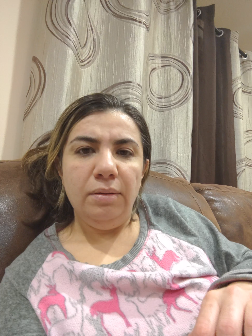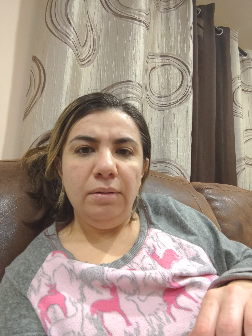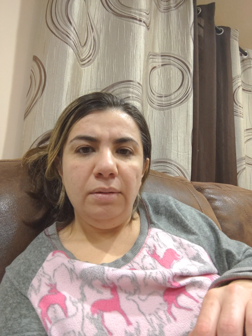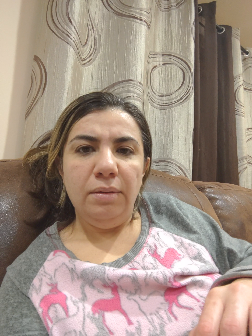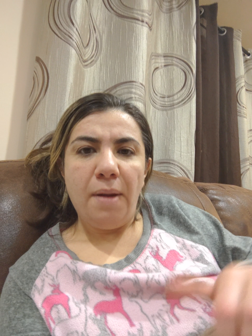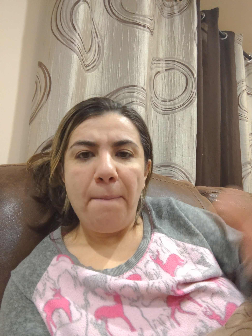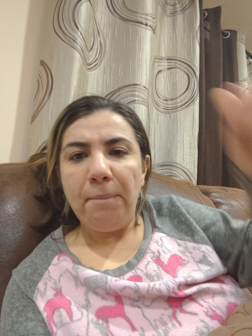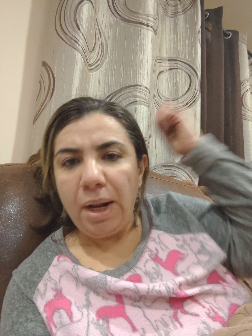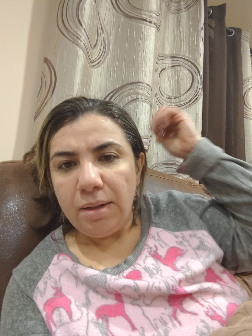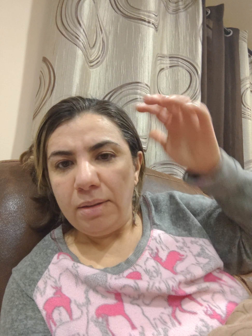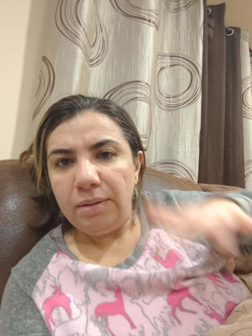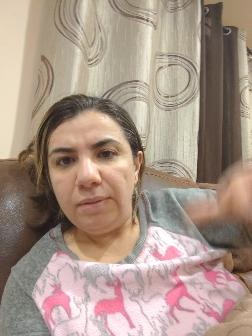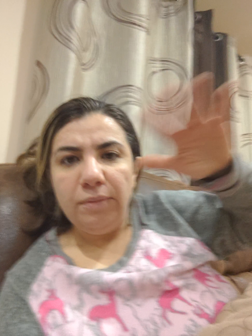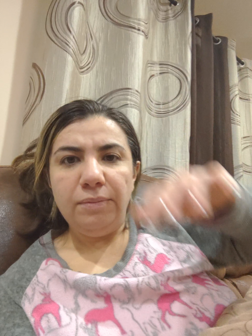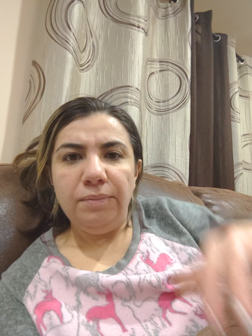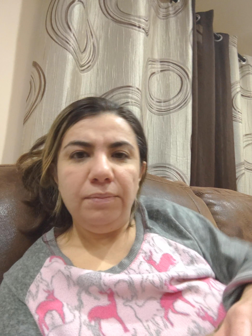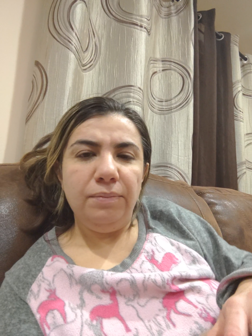backyard